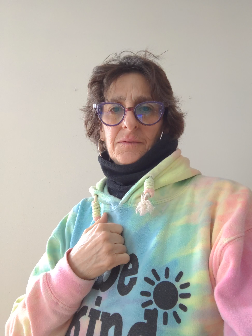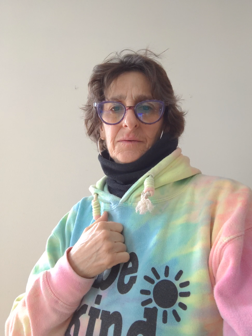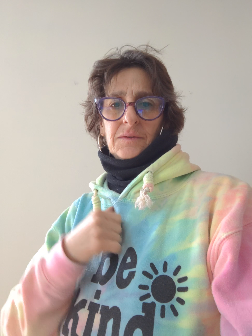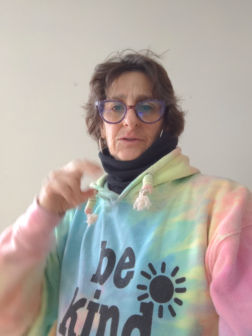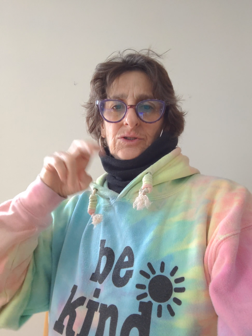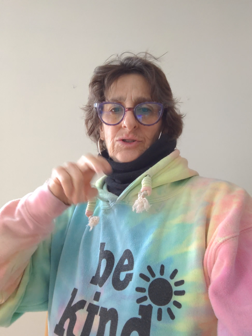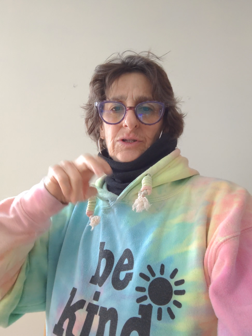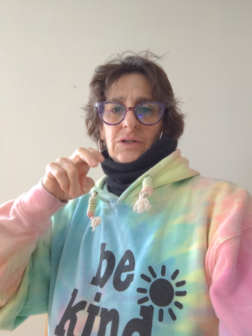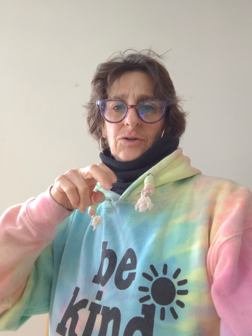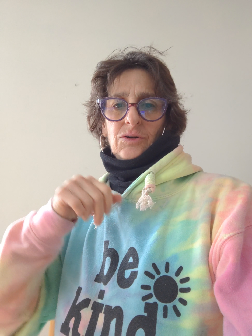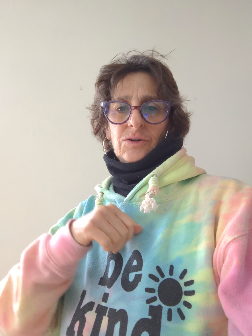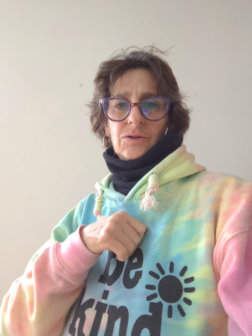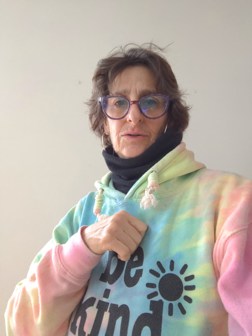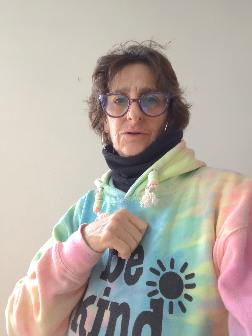chair